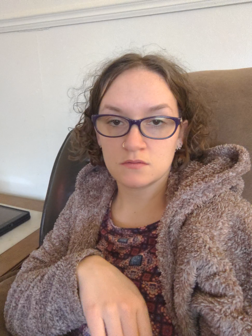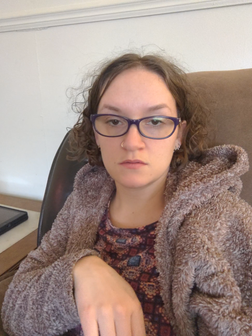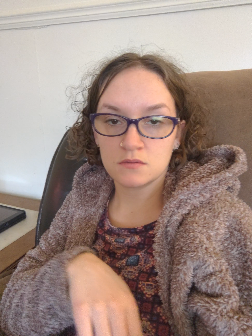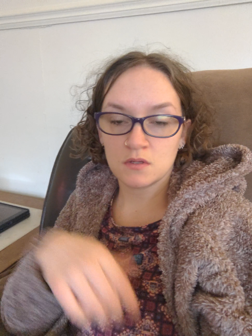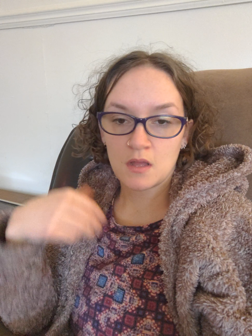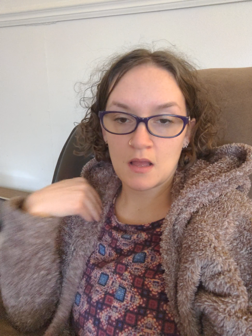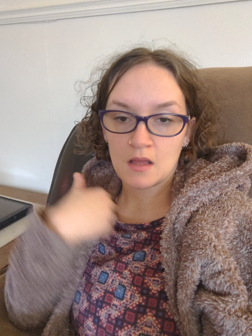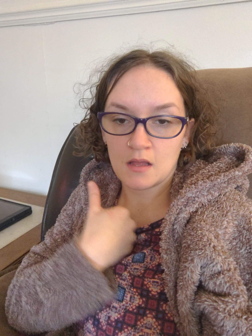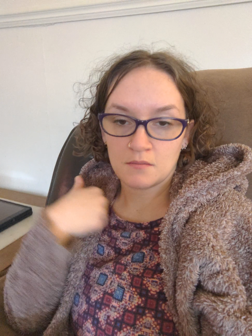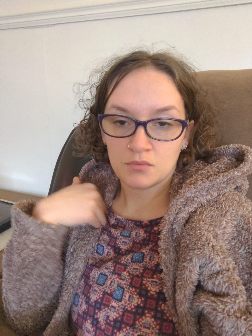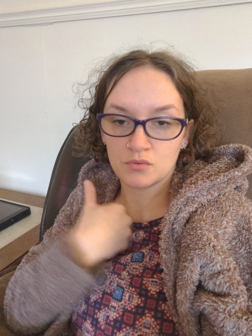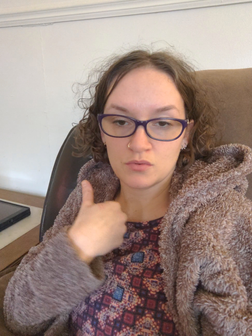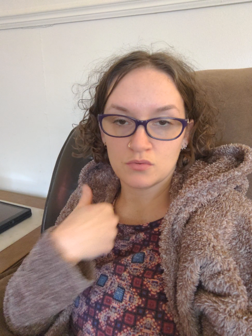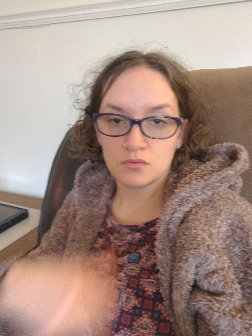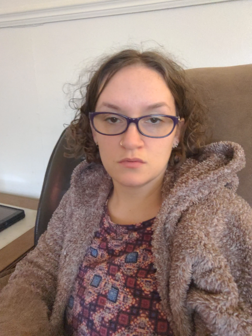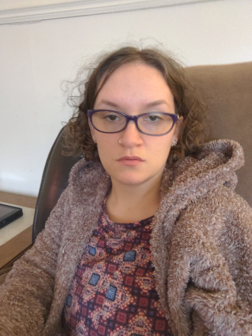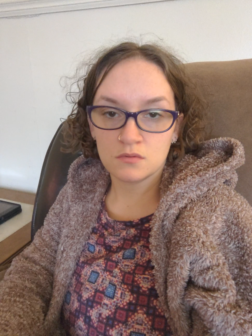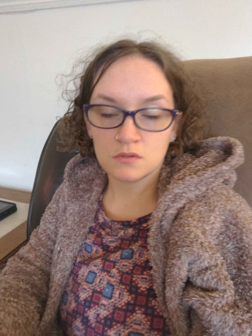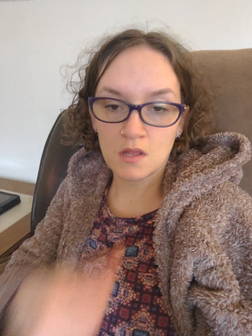animal